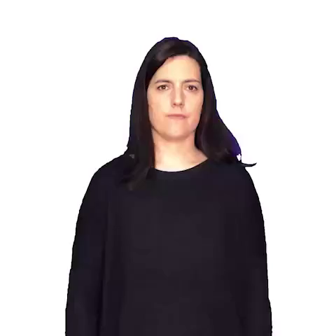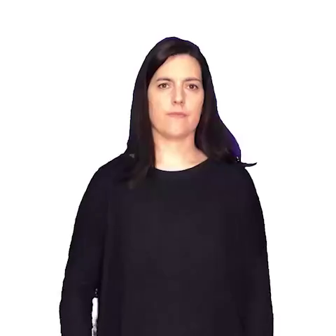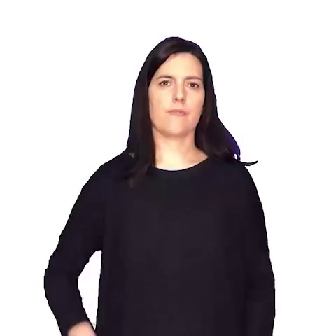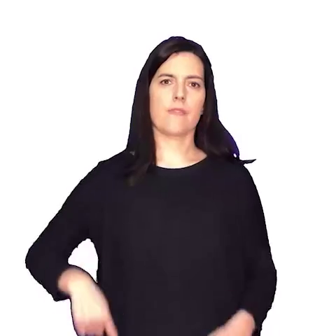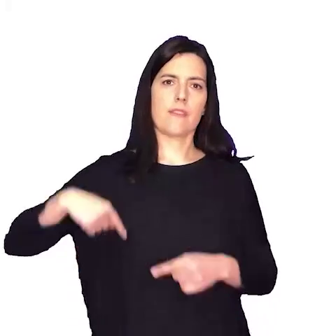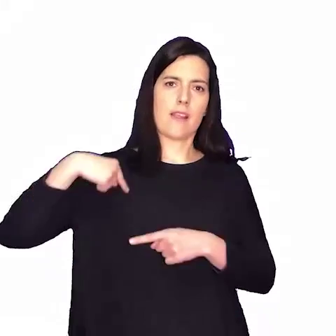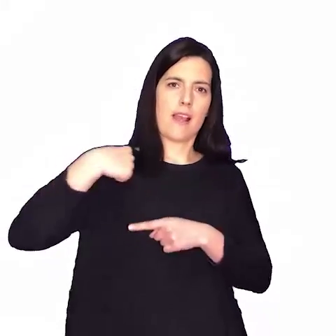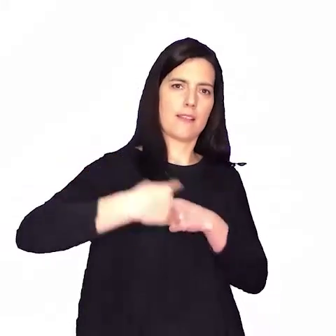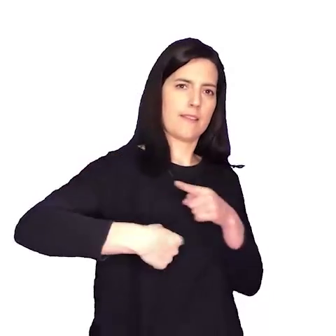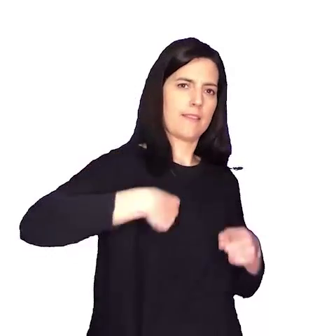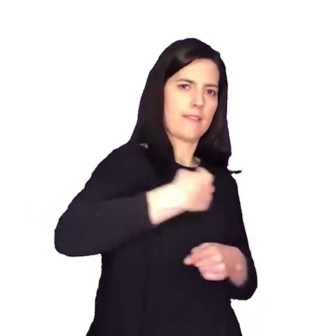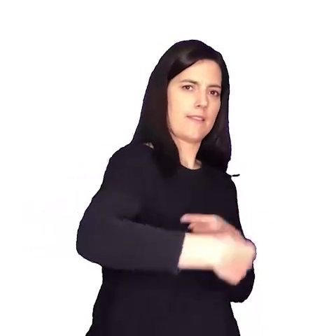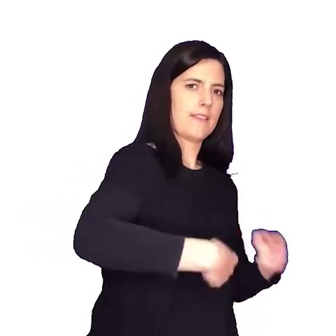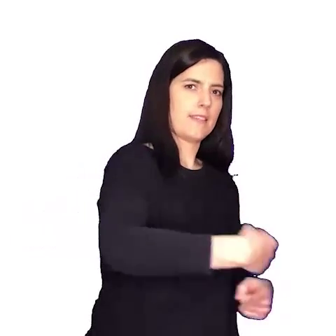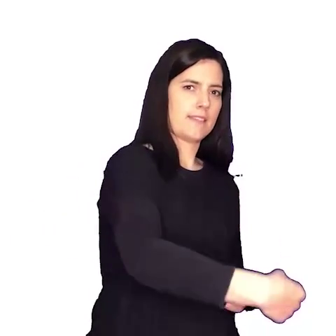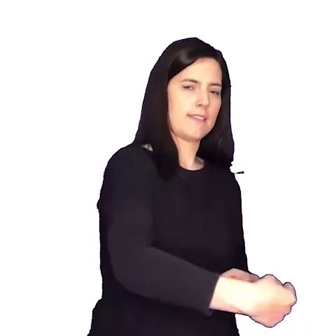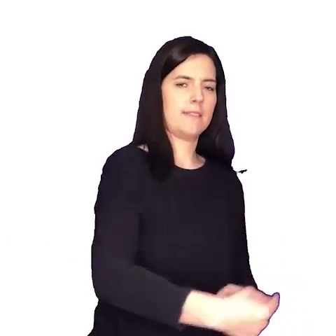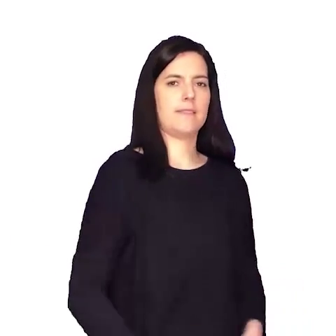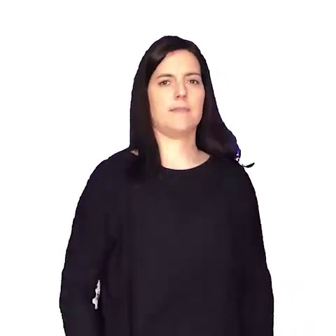antecedentes